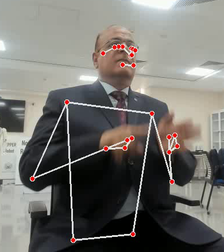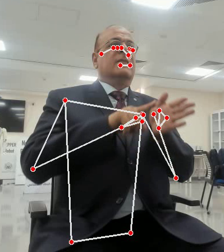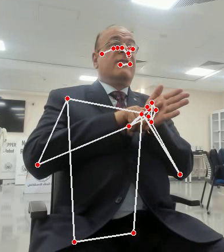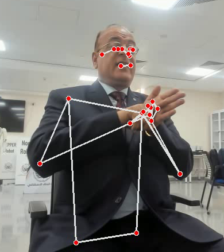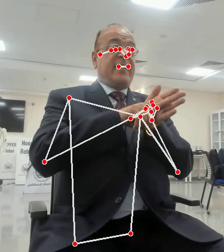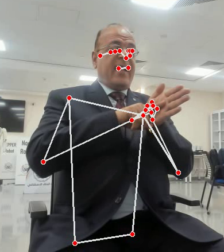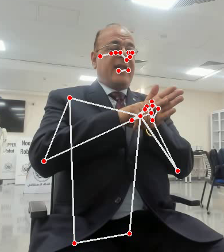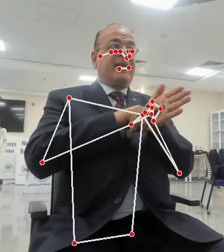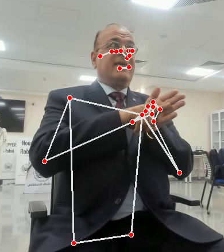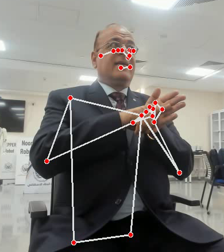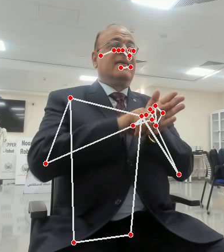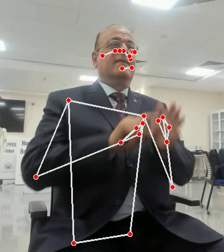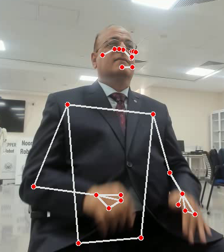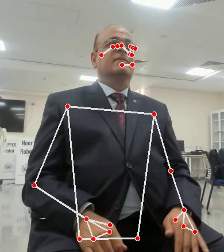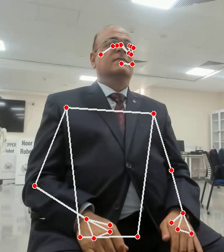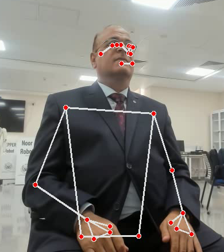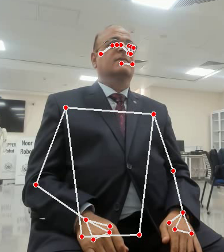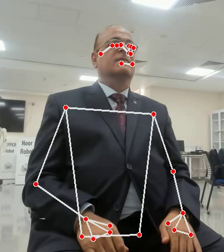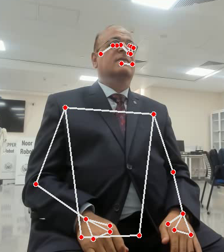fatan